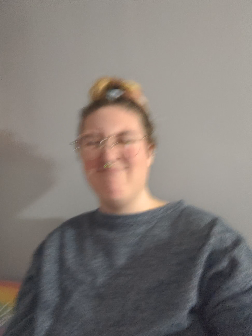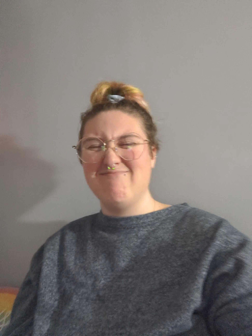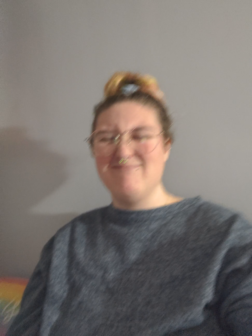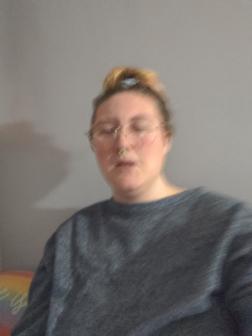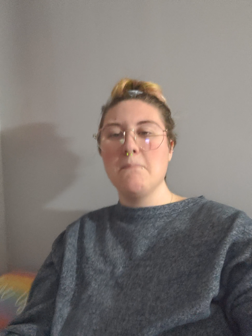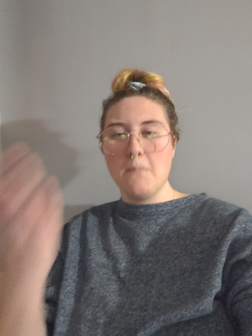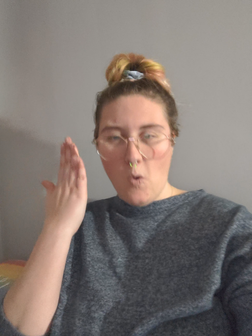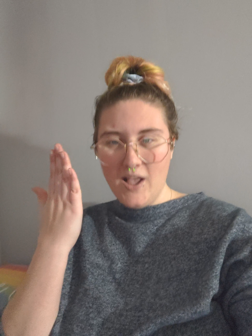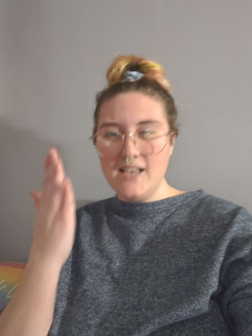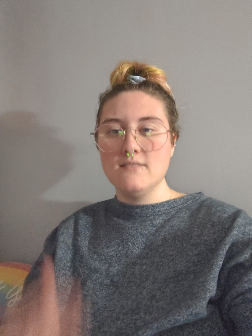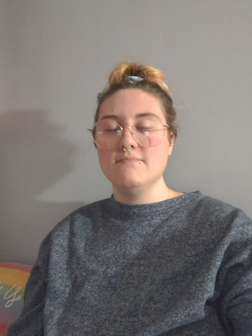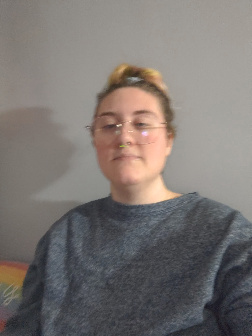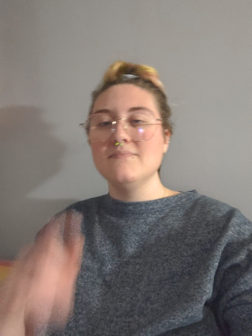morning